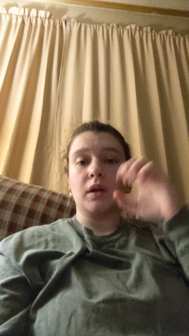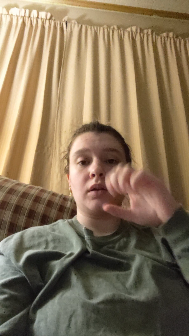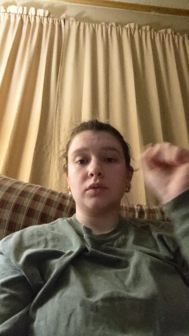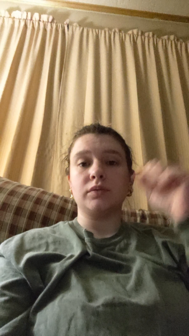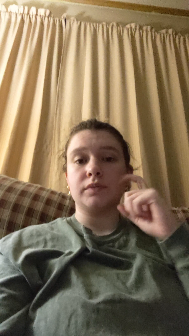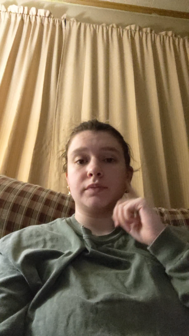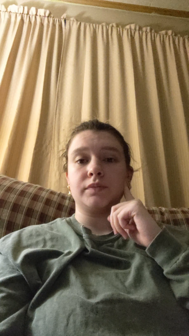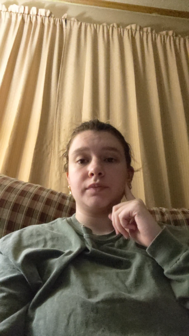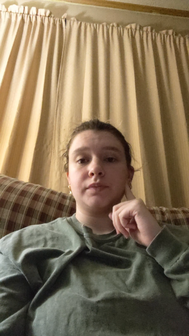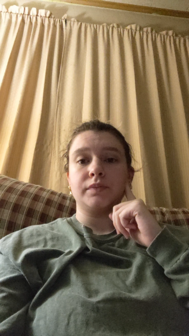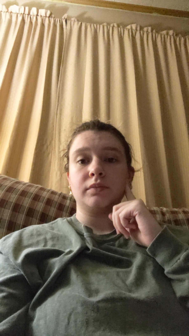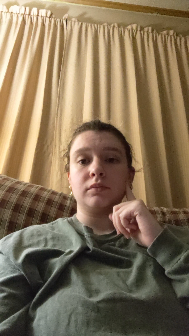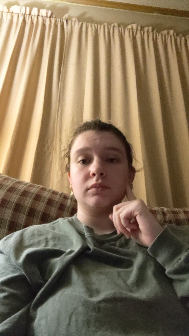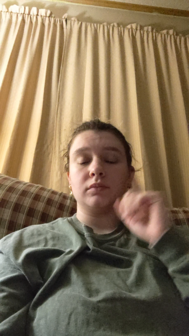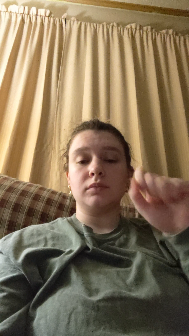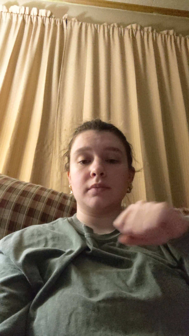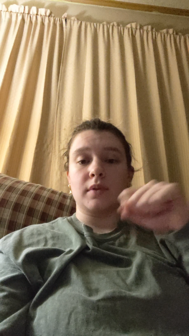bicycle